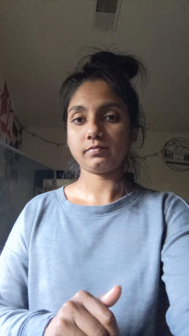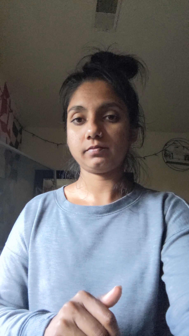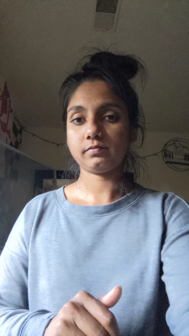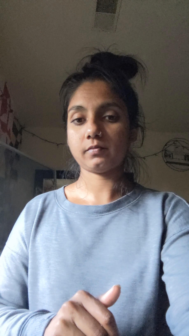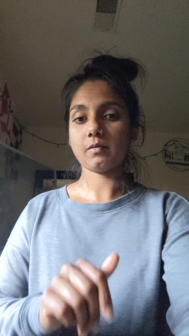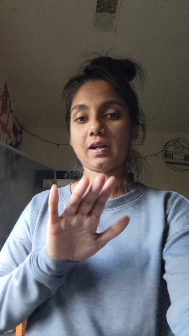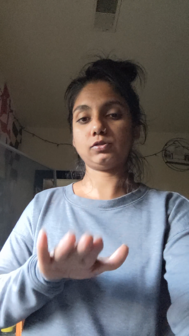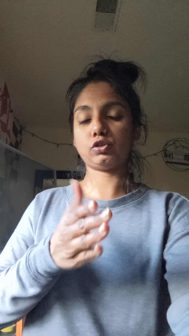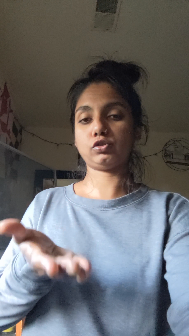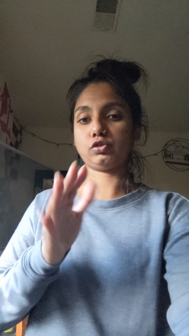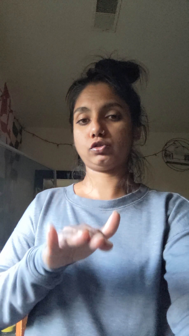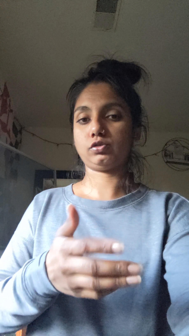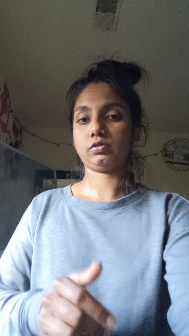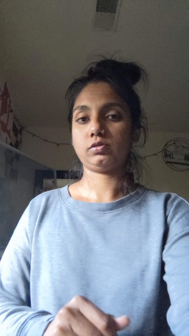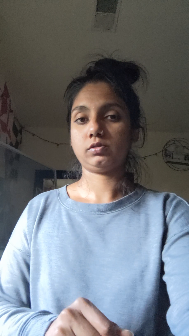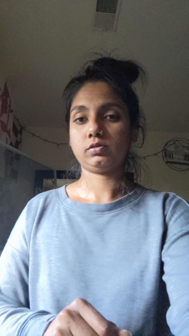kitchen